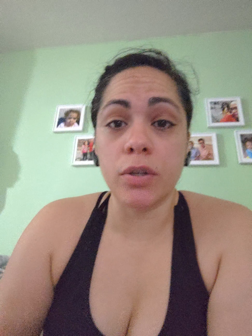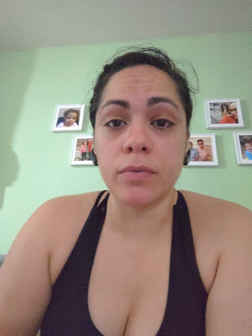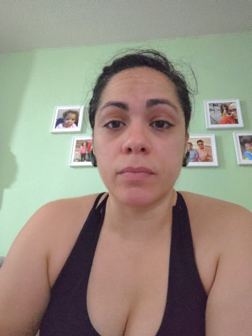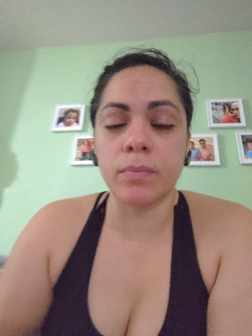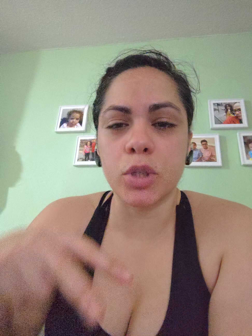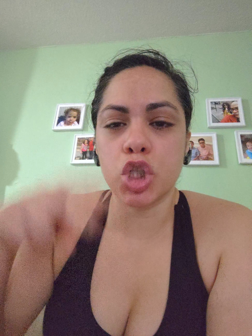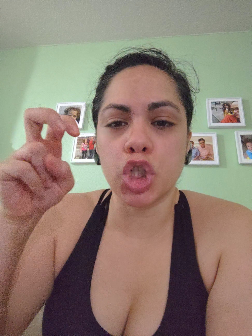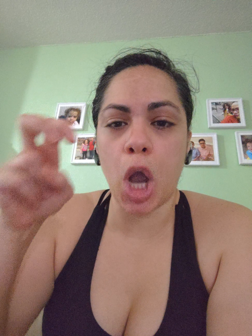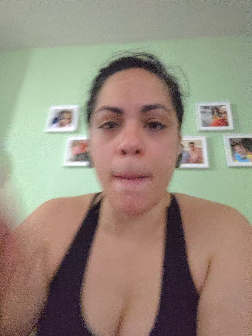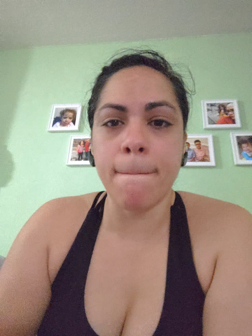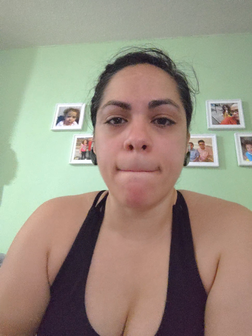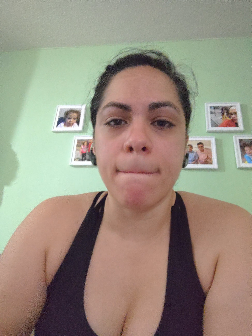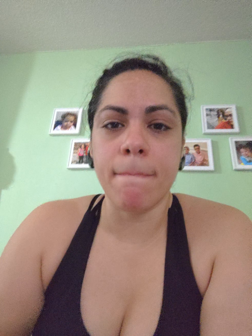jump